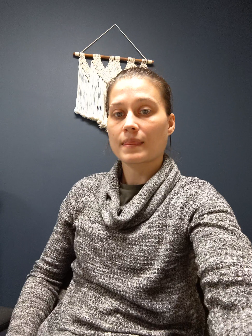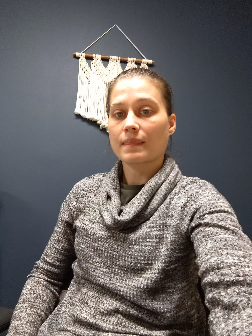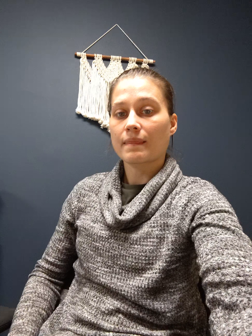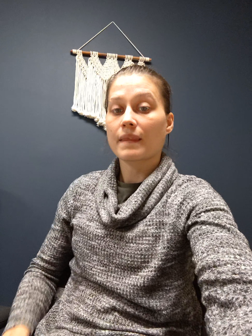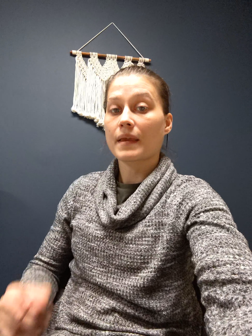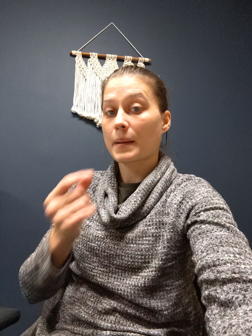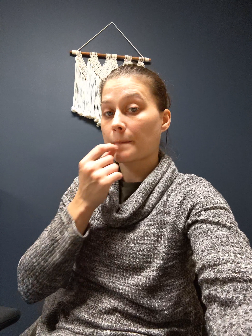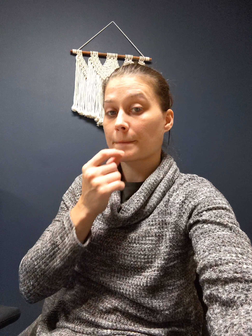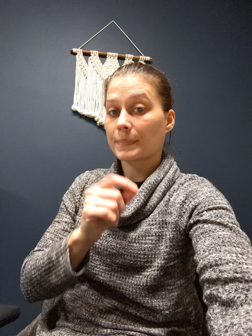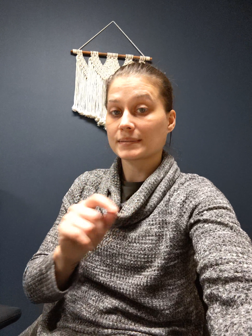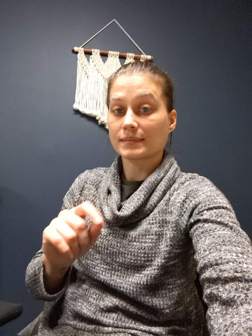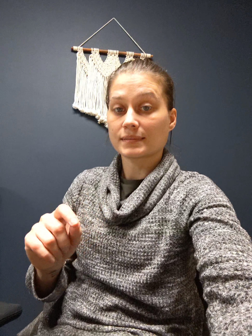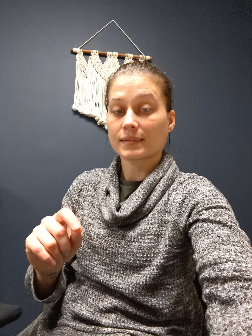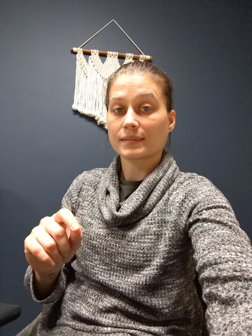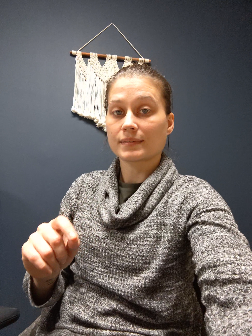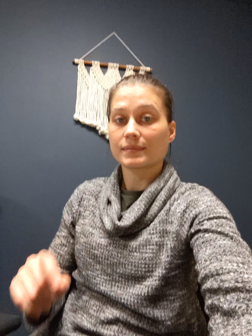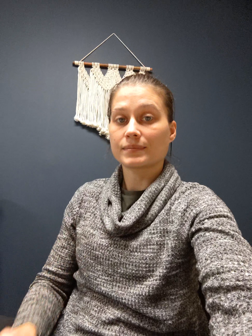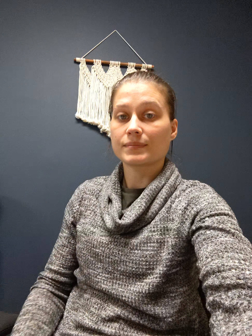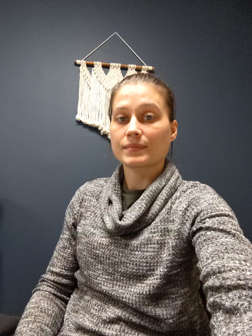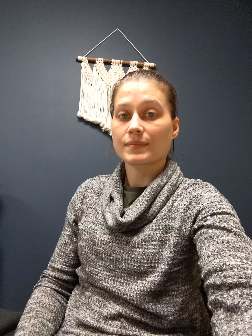pencil